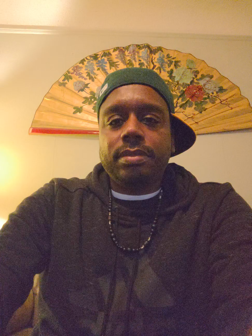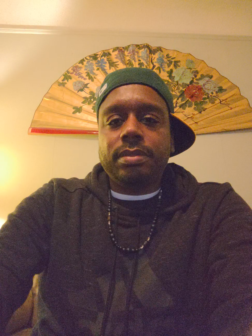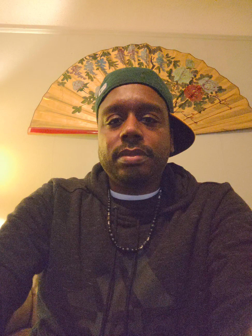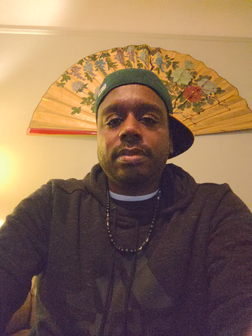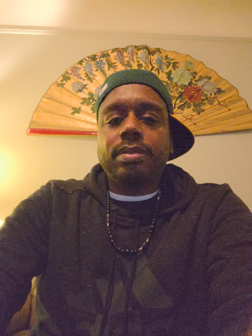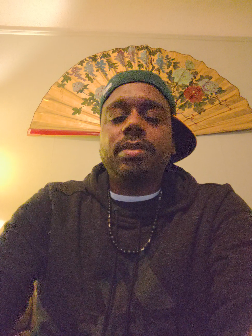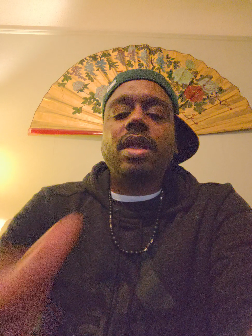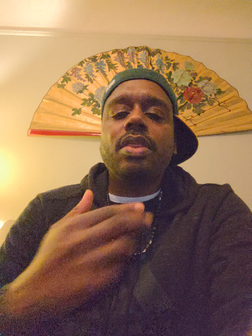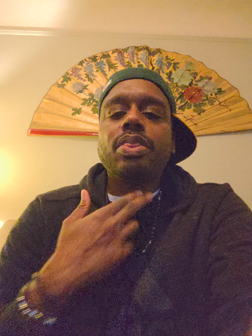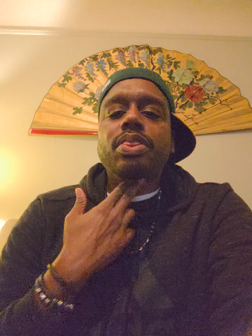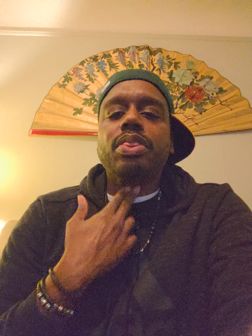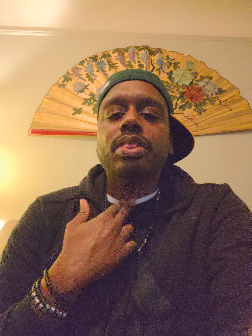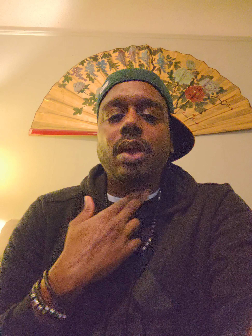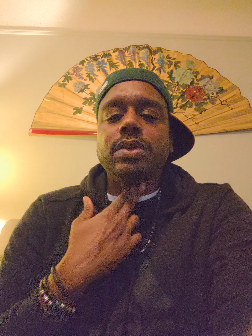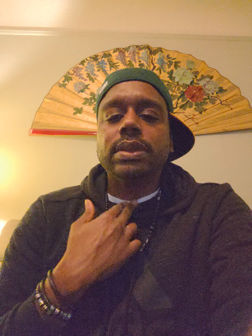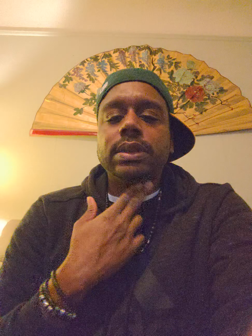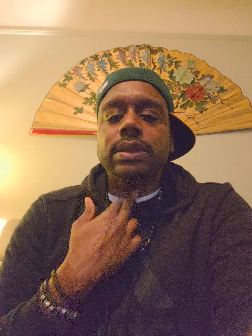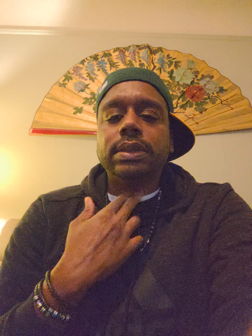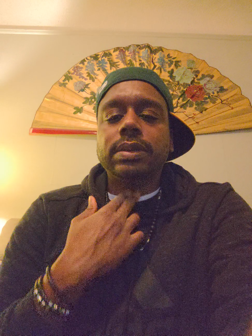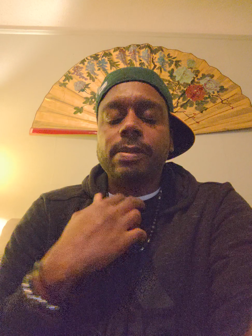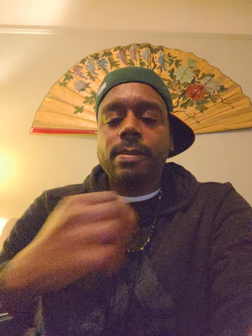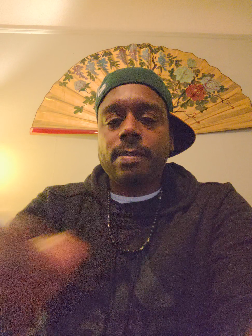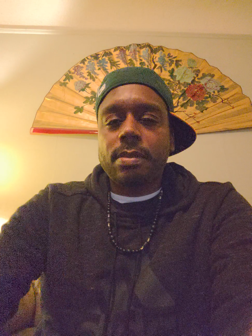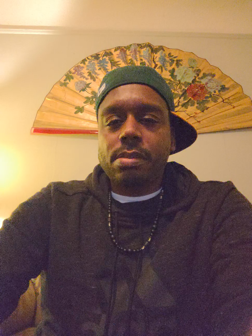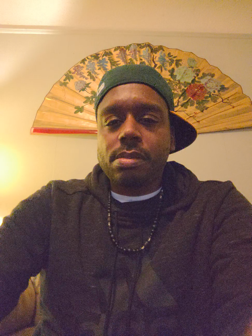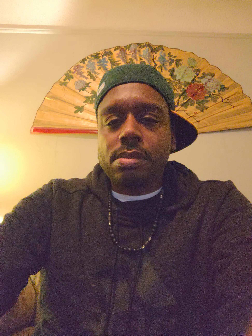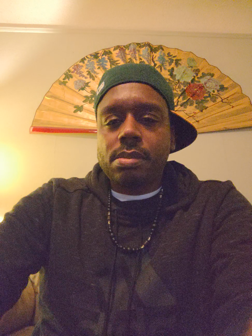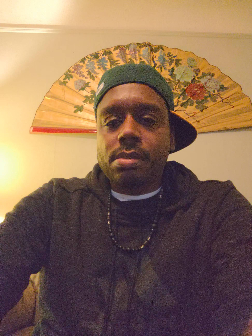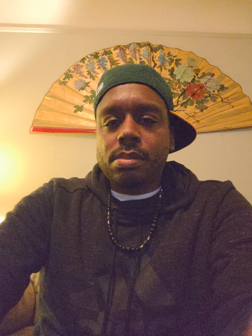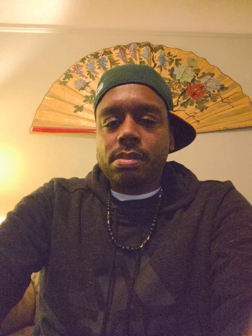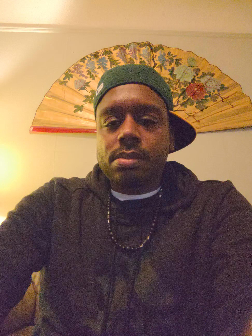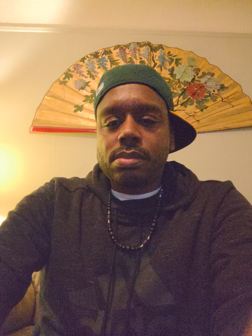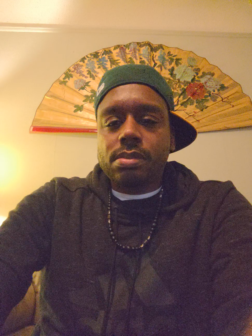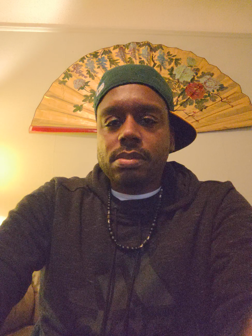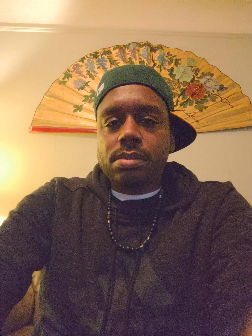thirsty